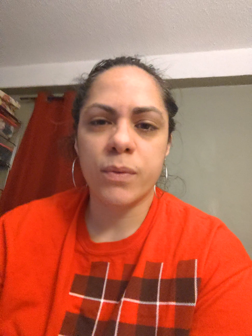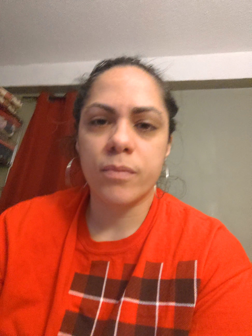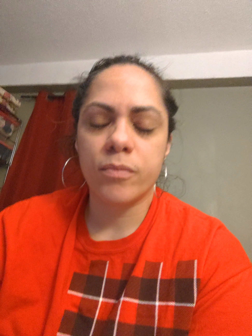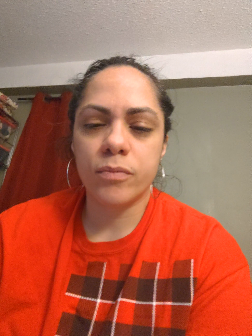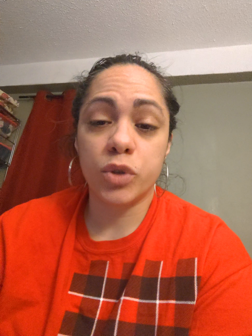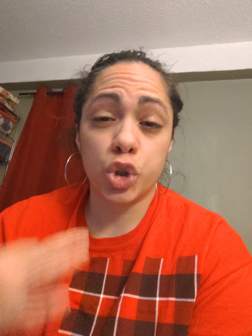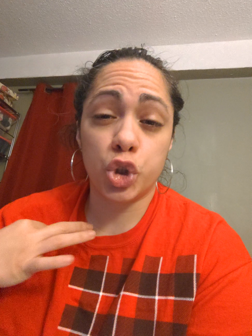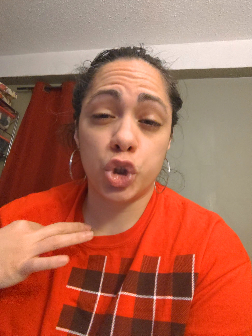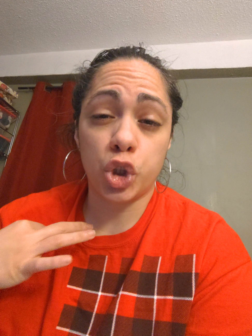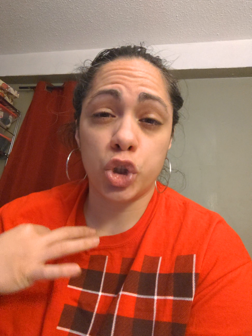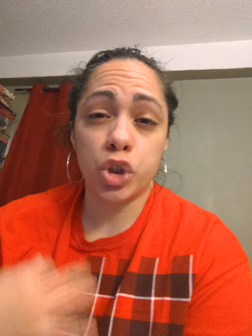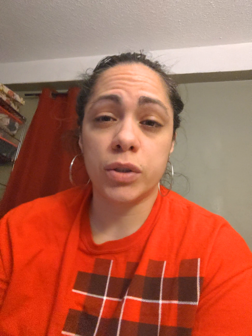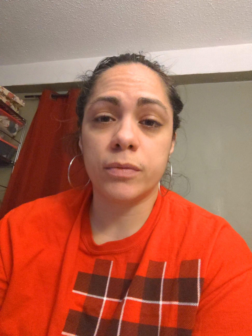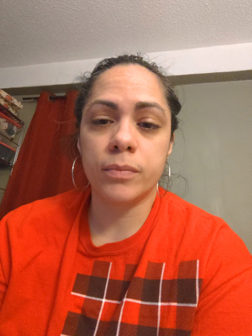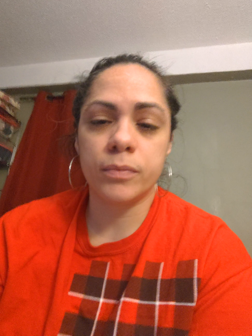shirt